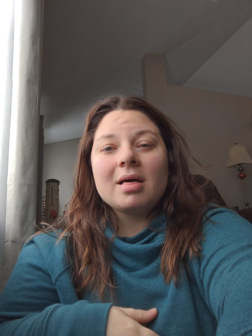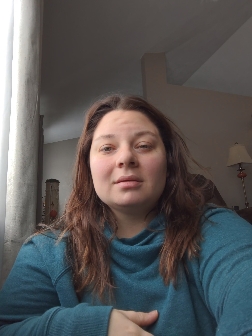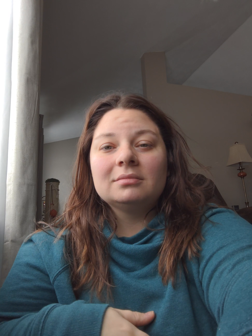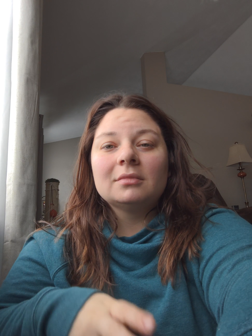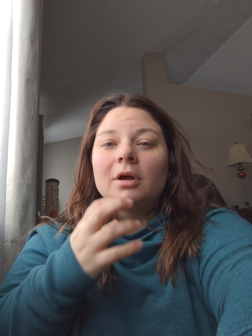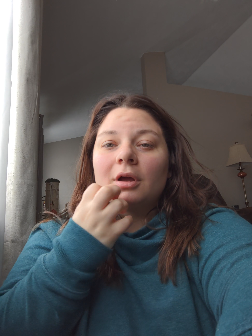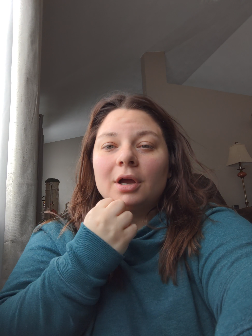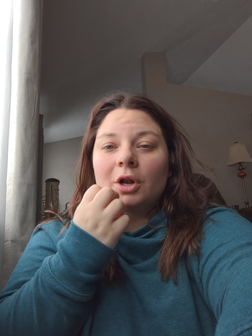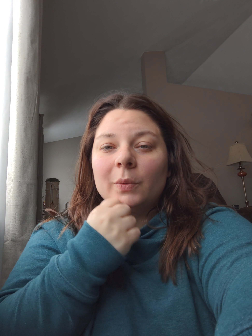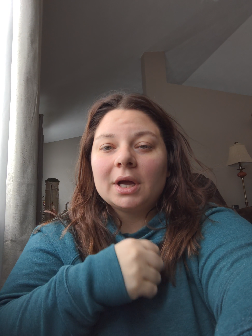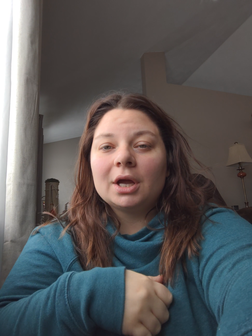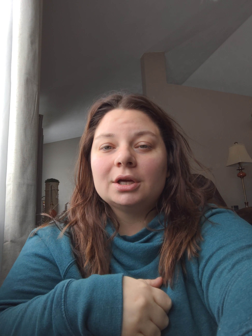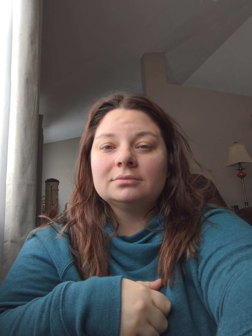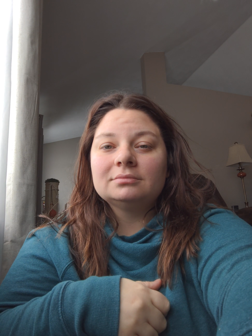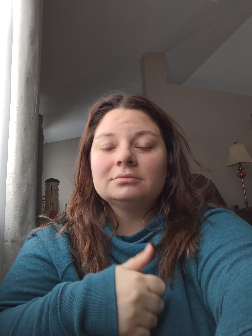underwear